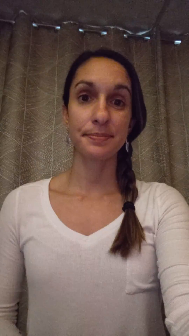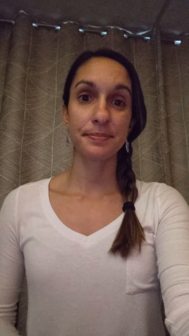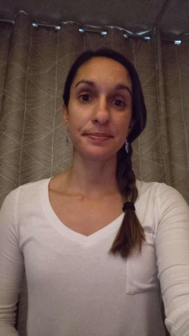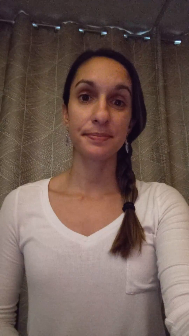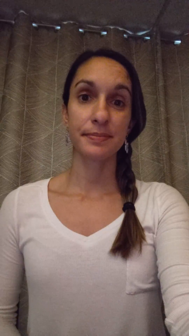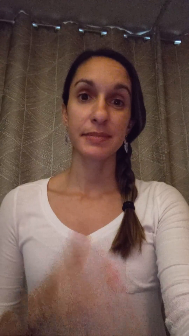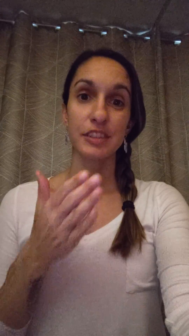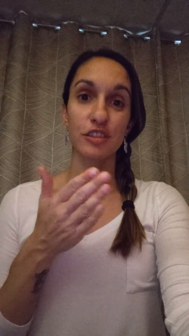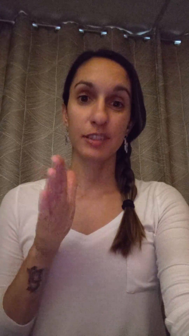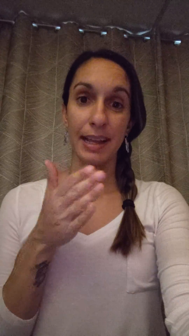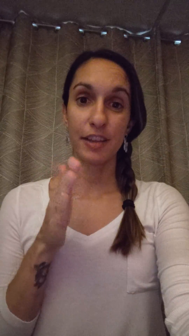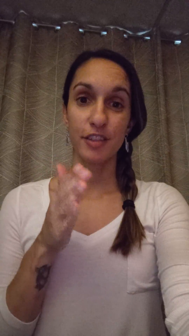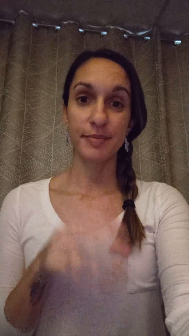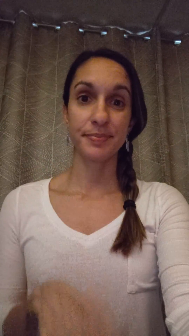share